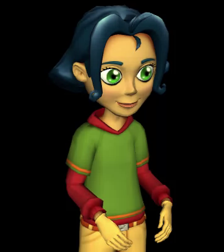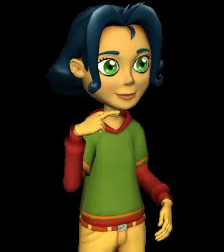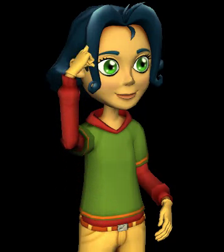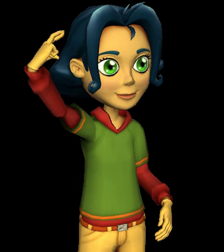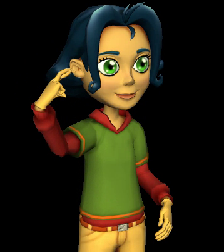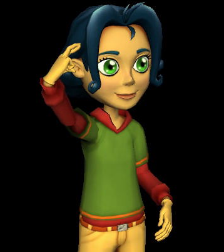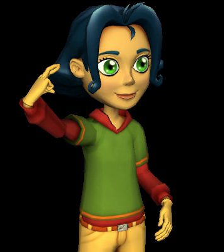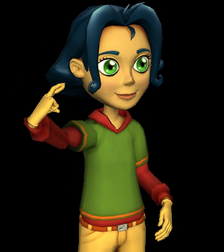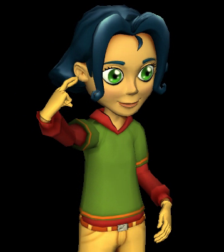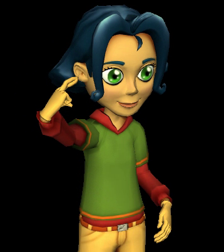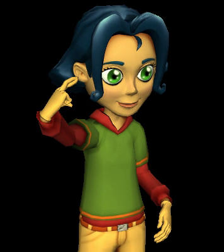حلم